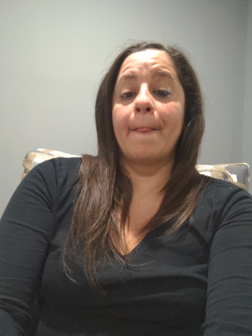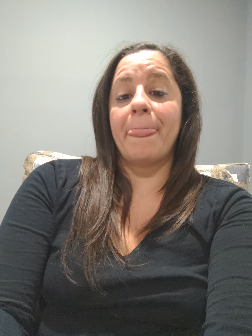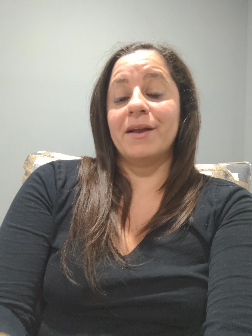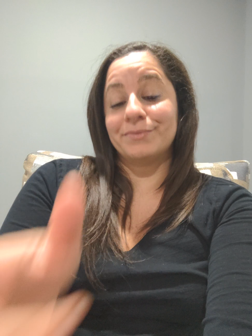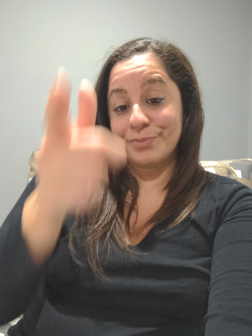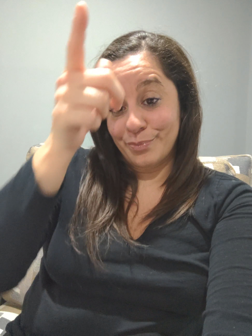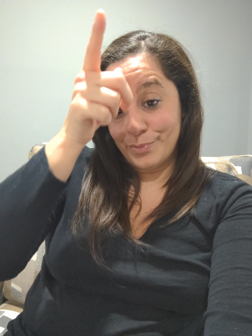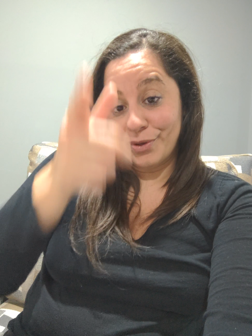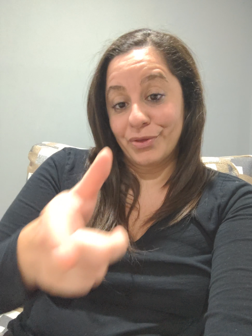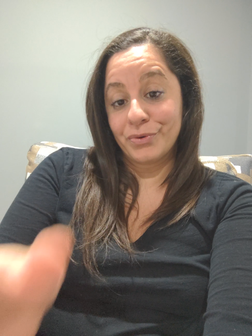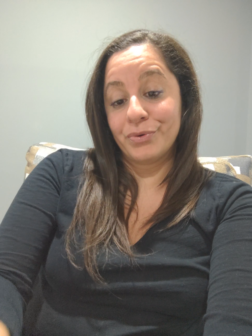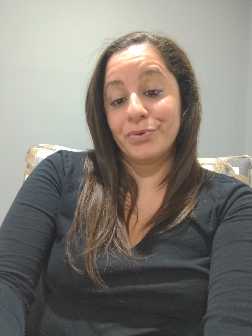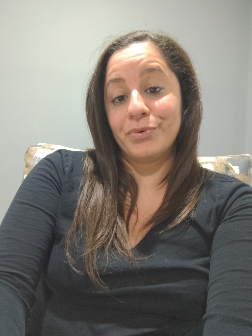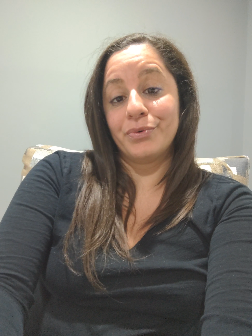brother